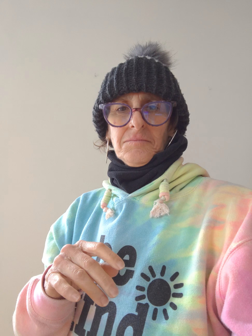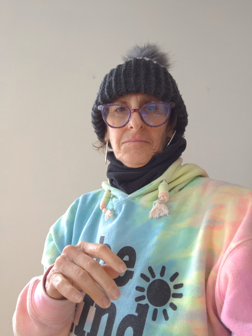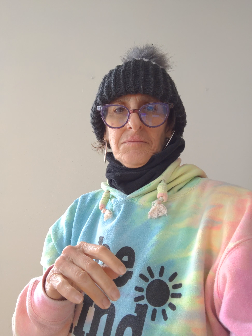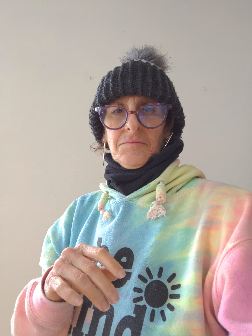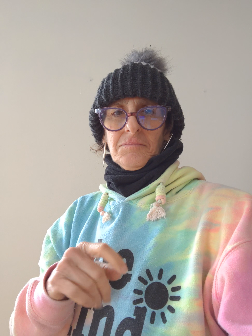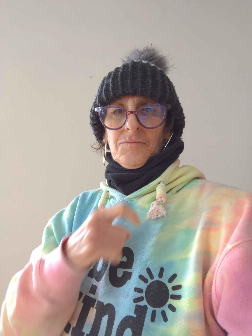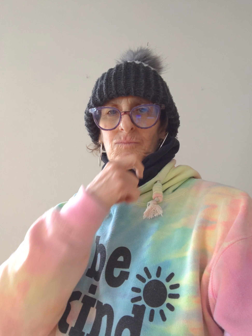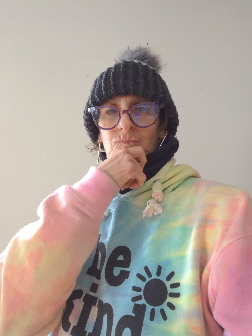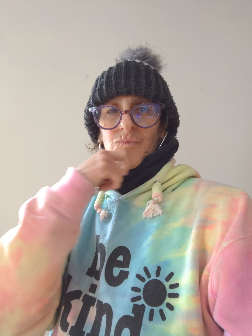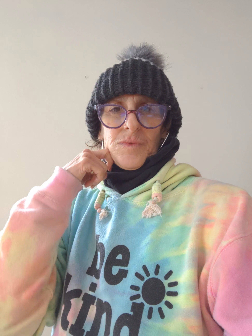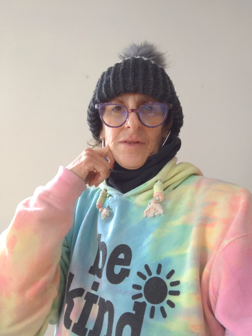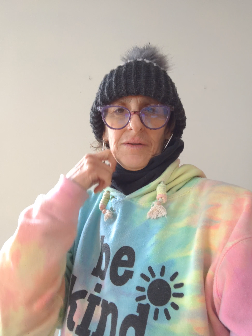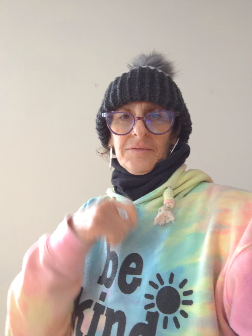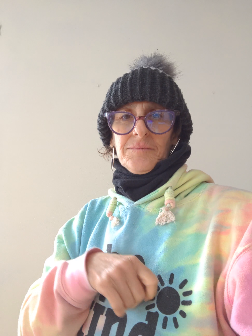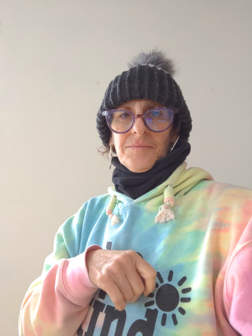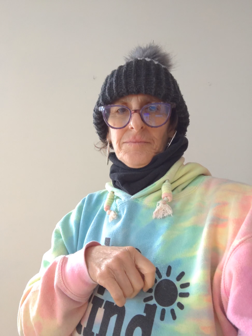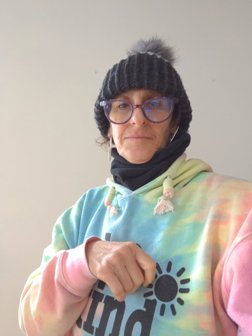dry